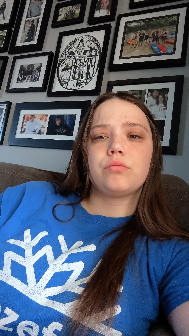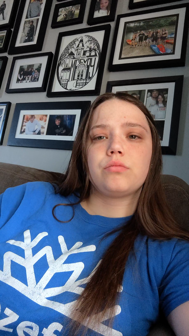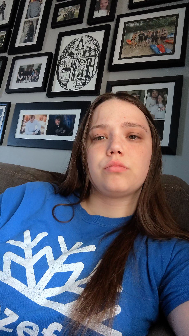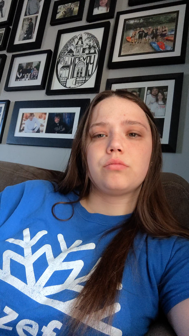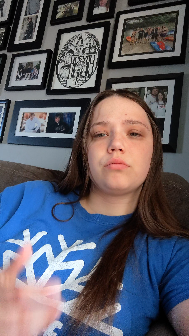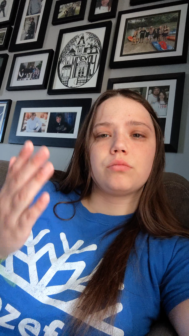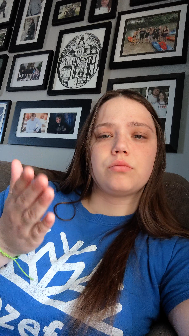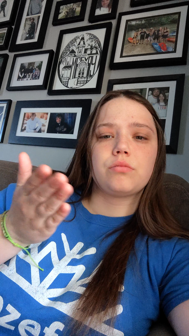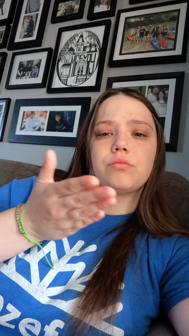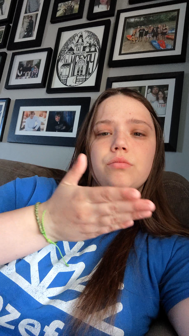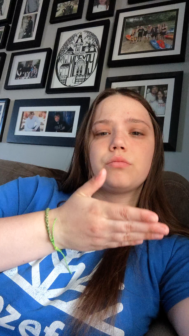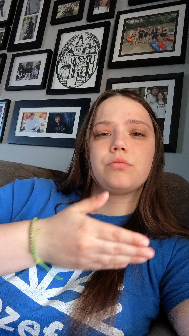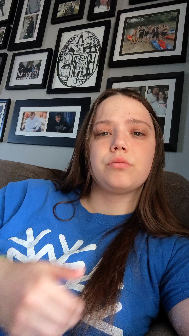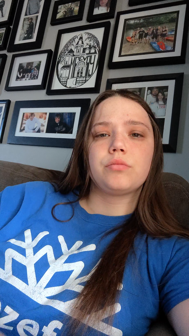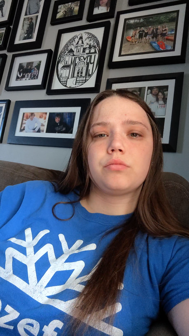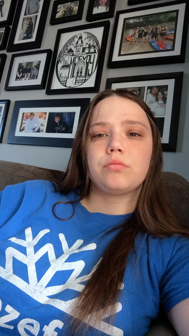carry